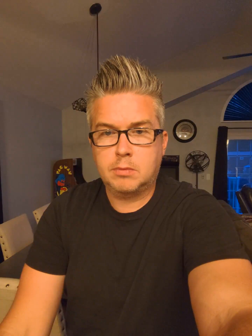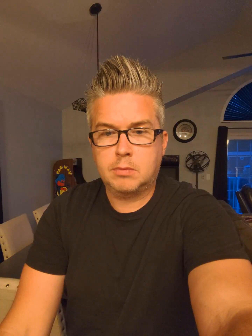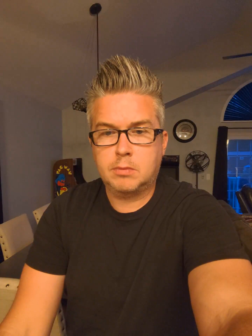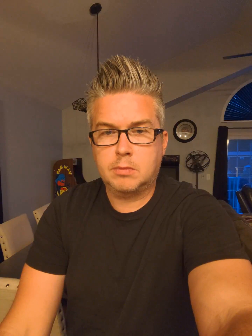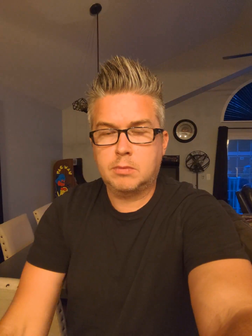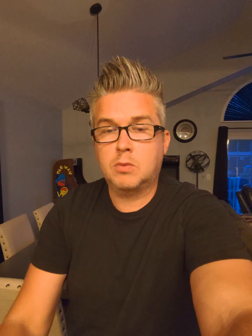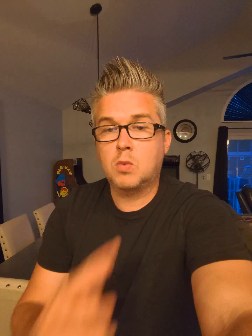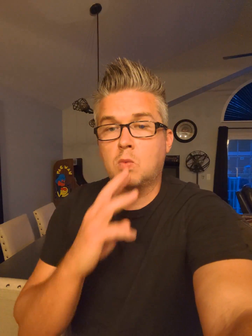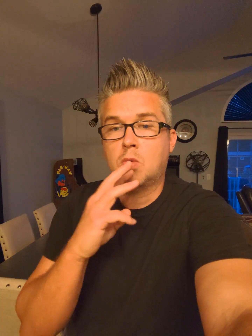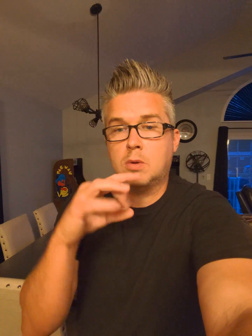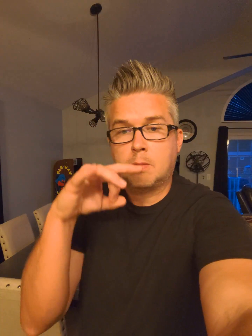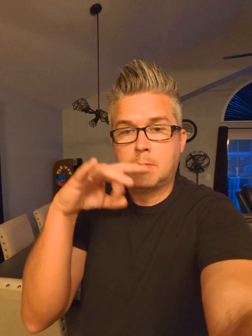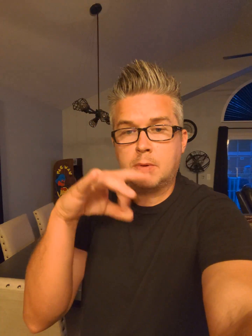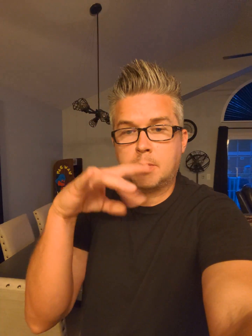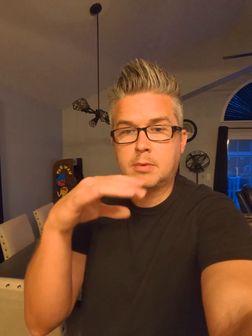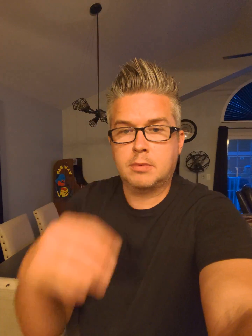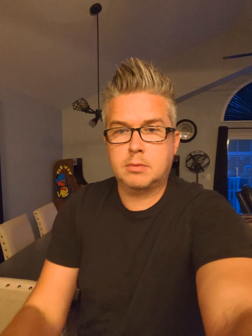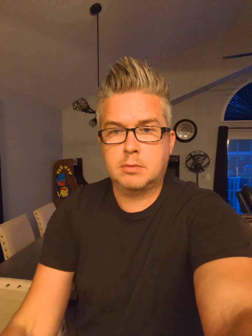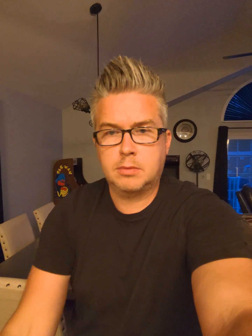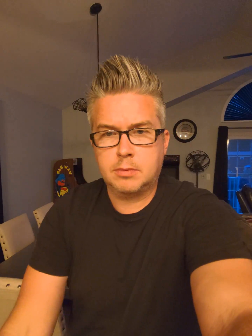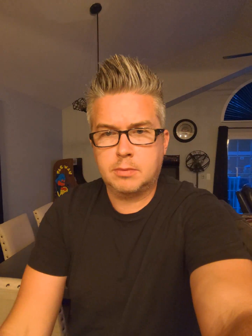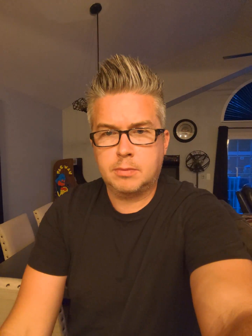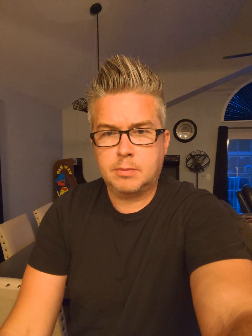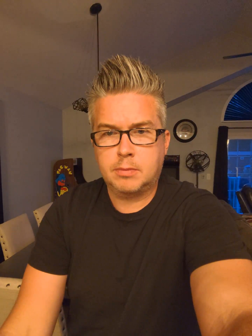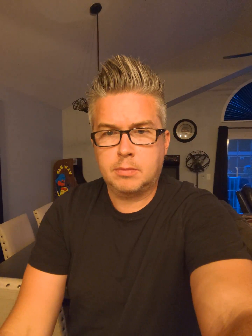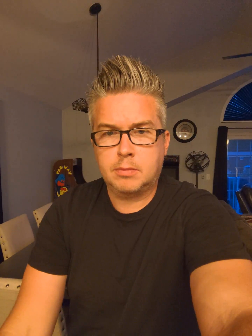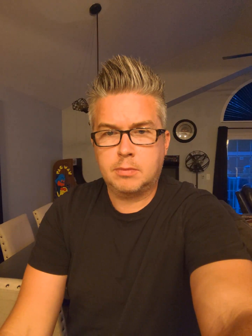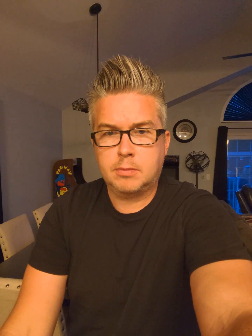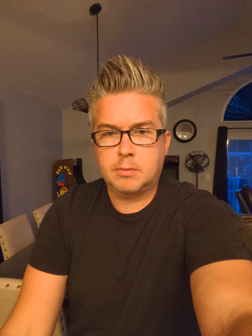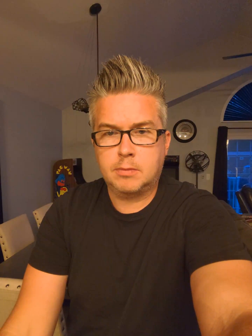melon